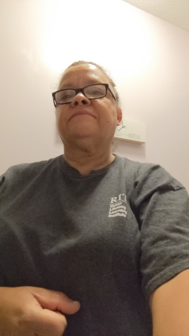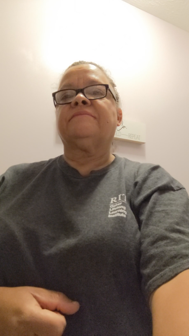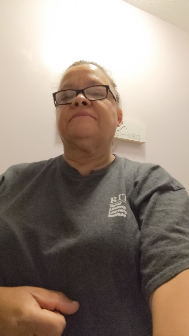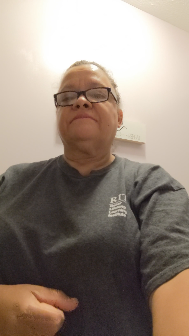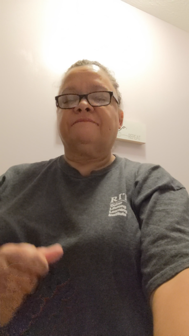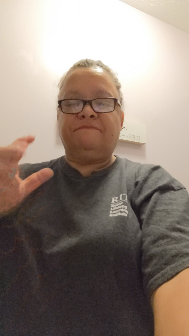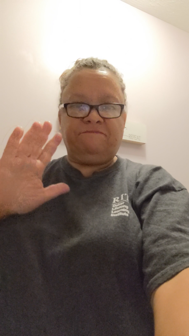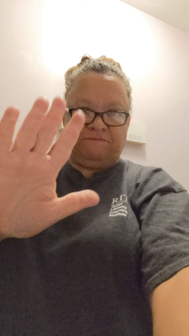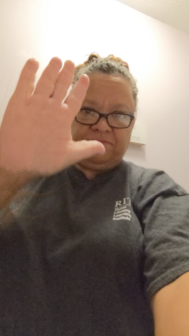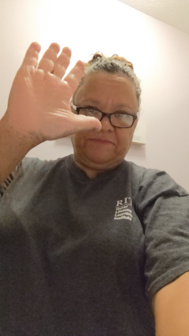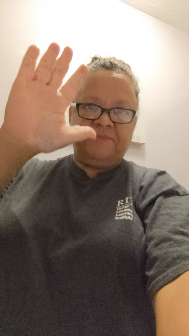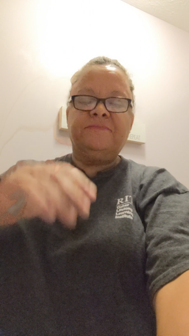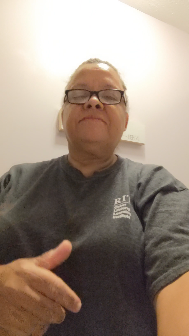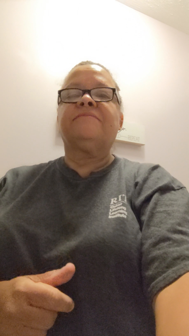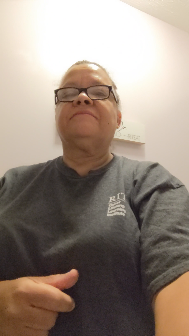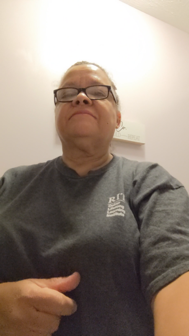give me five